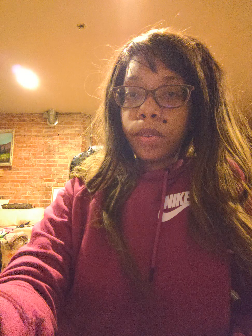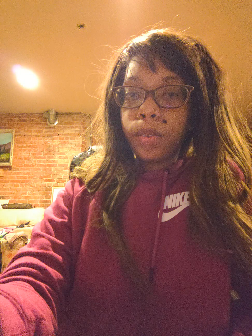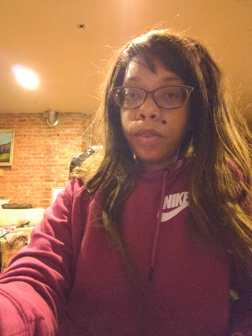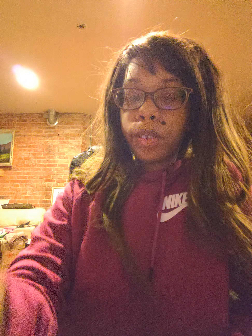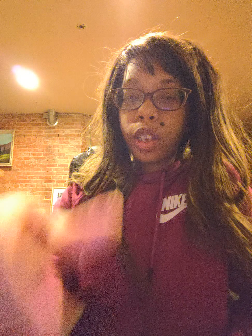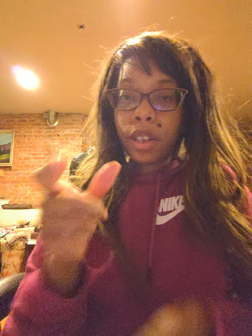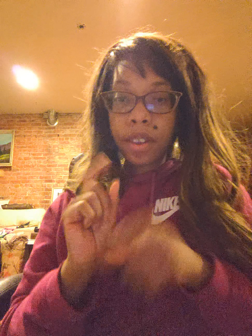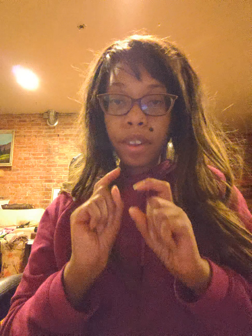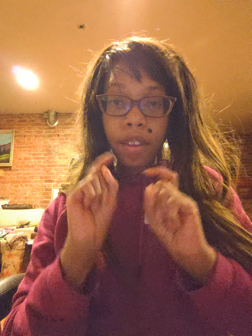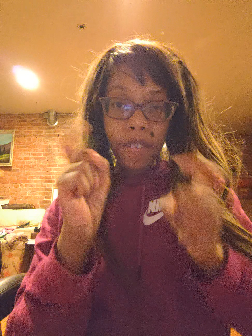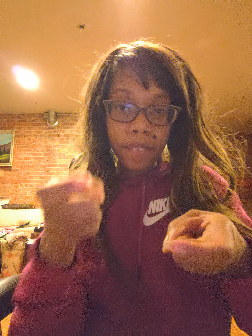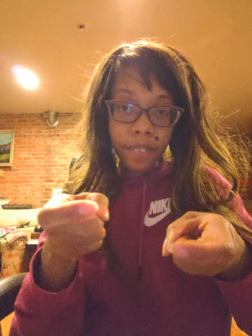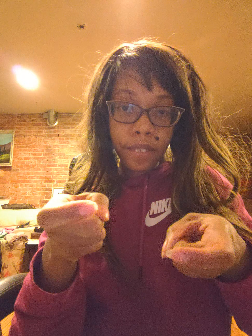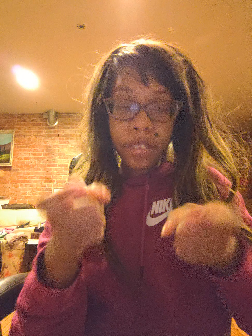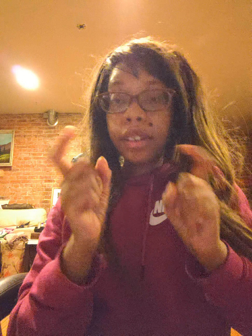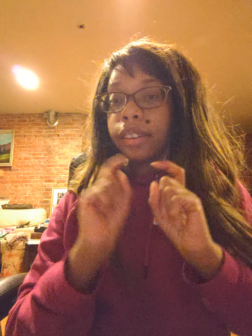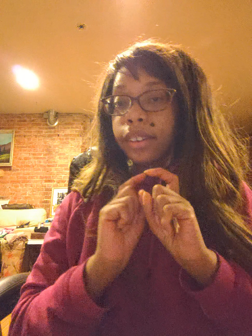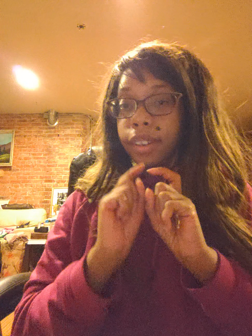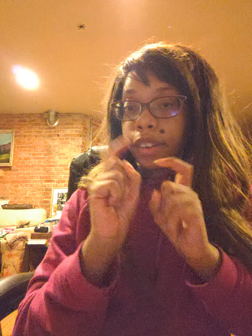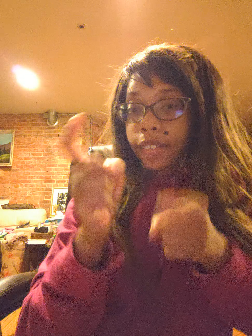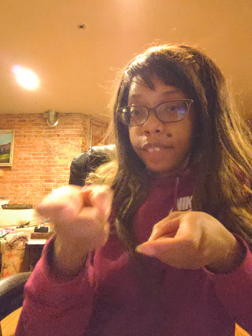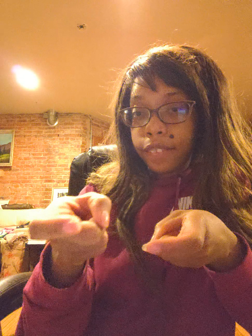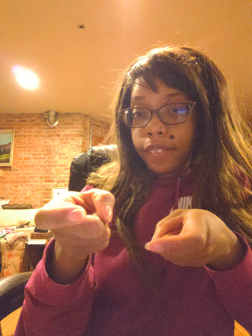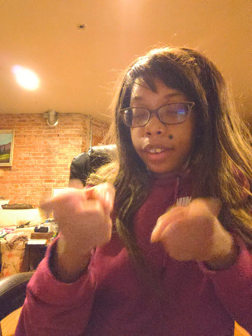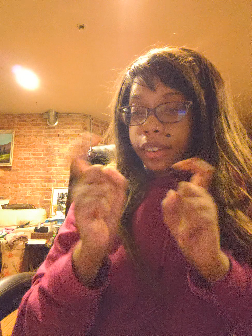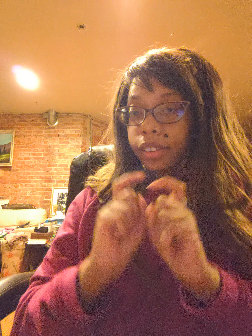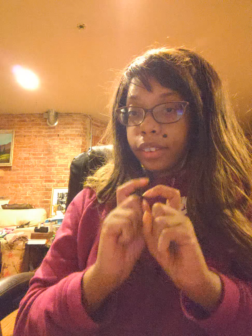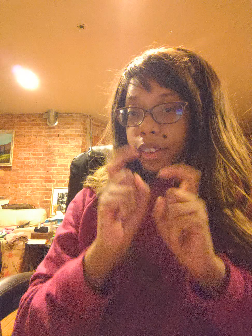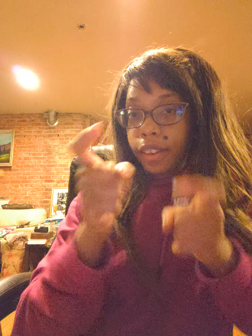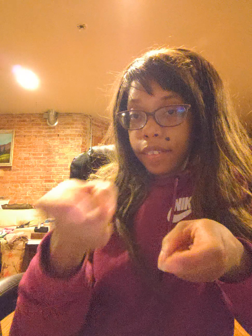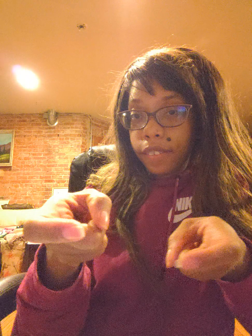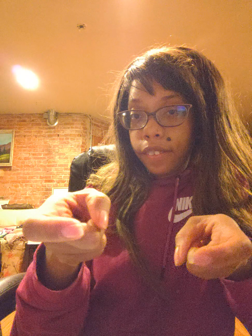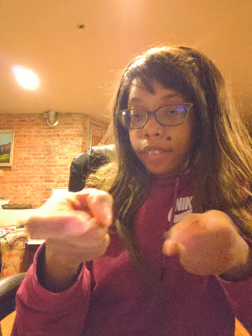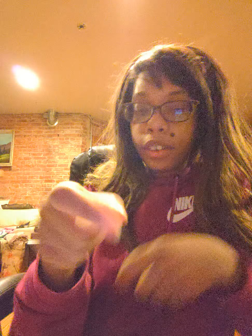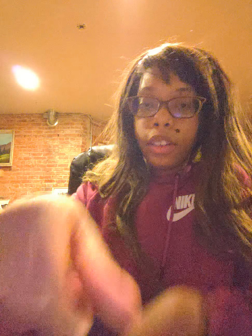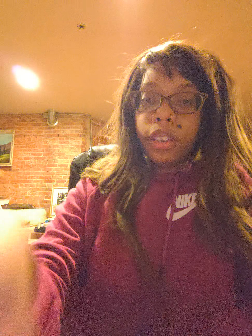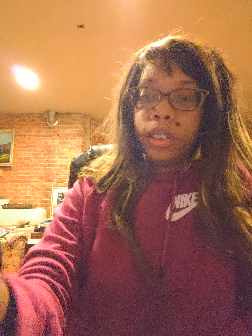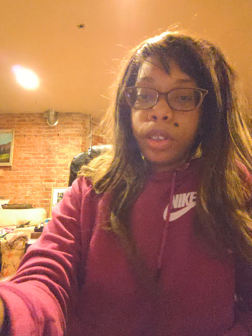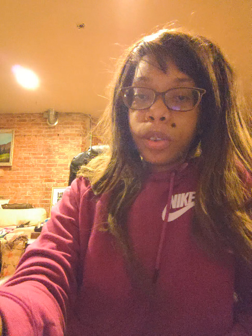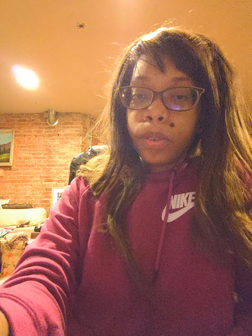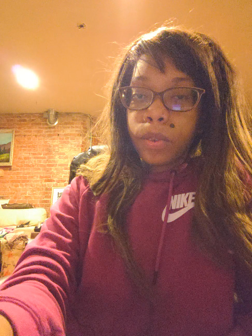gift